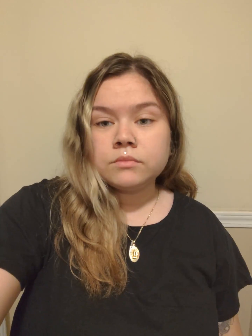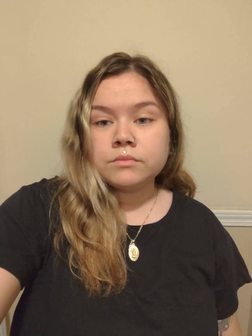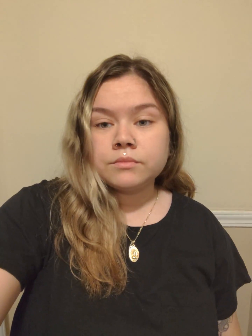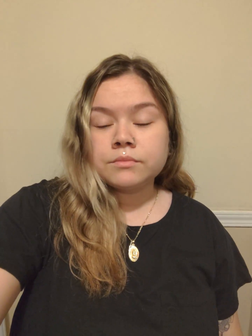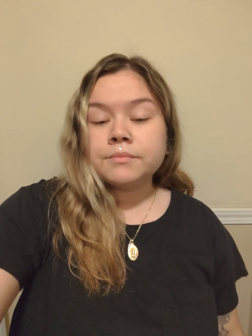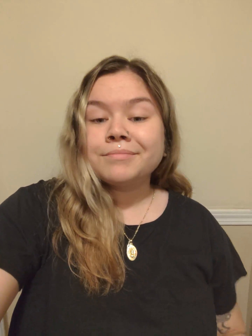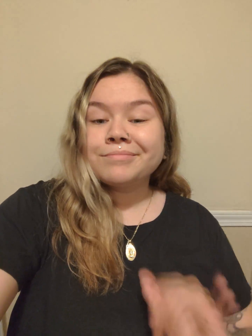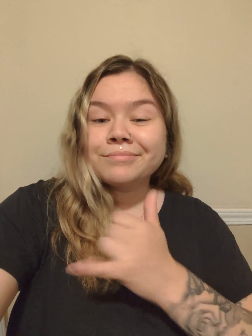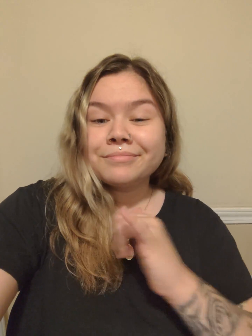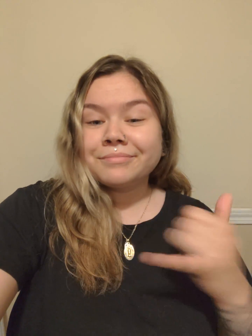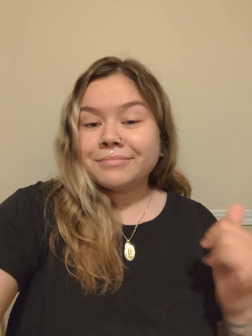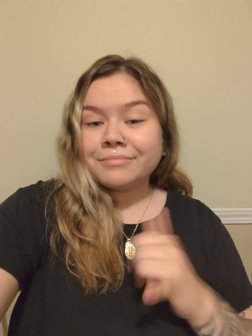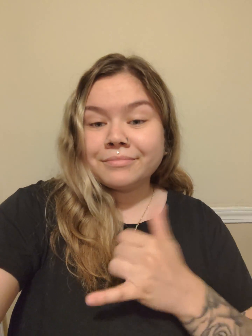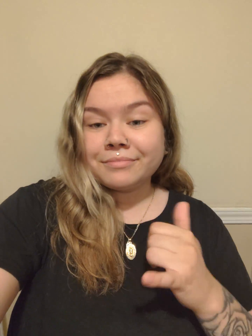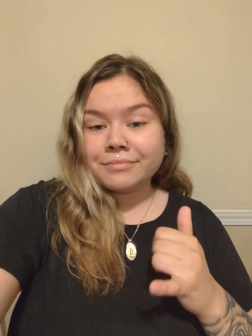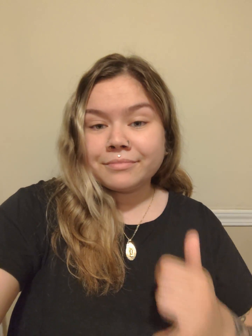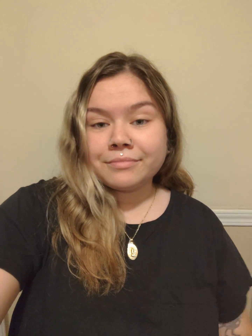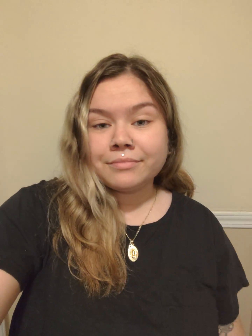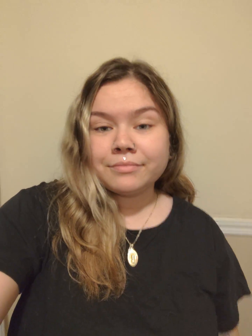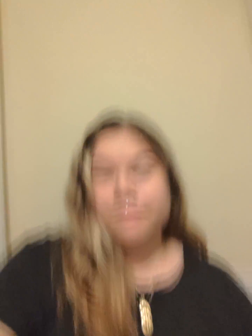play